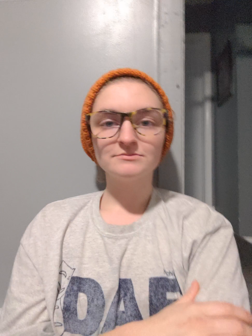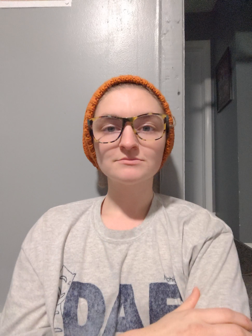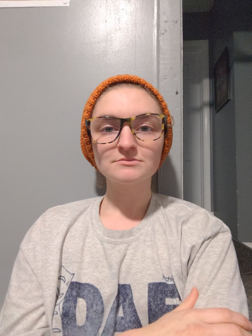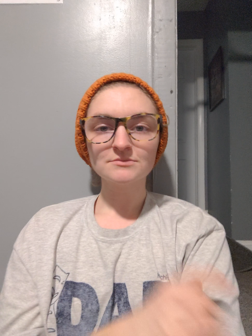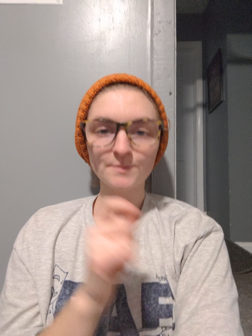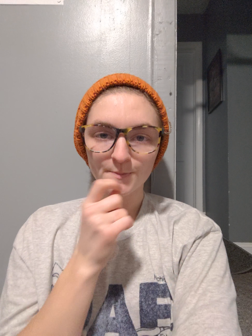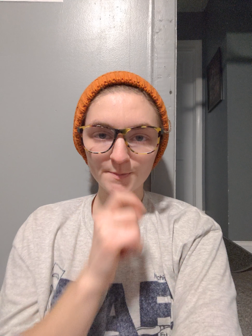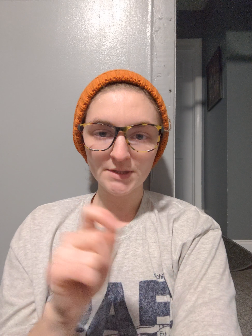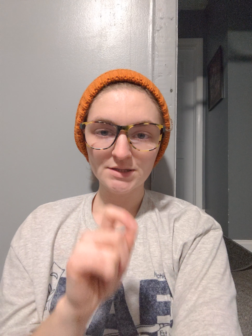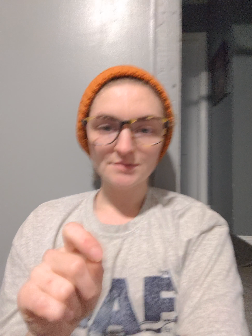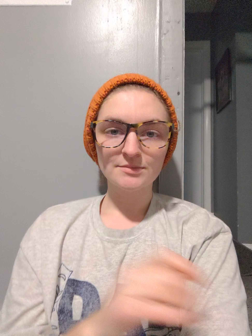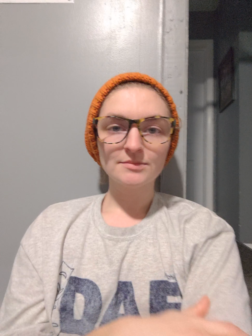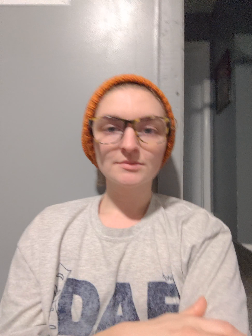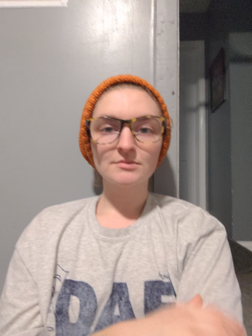pencil